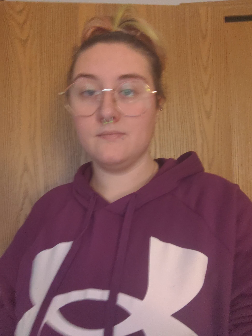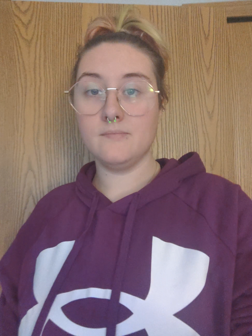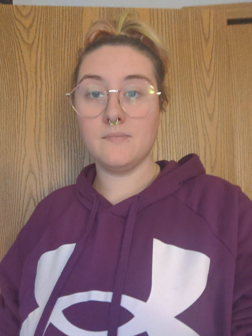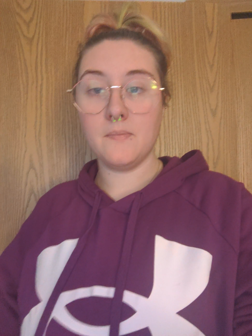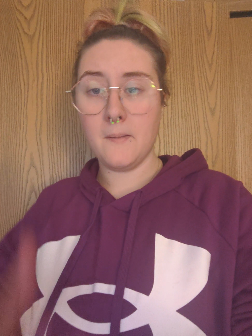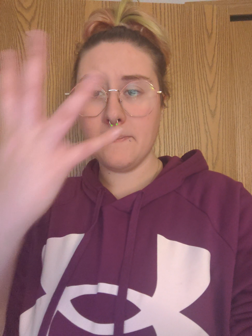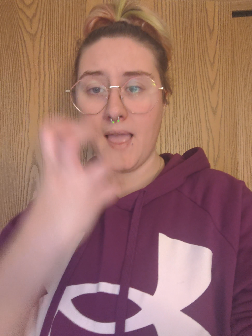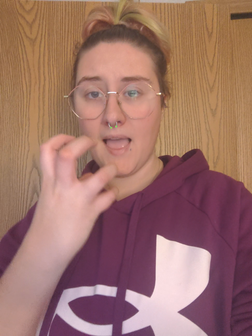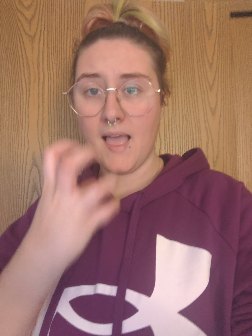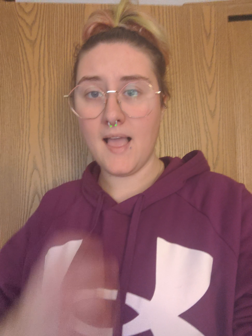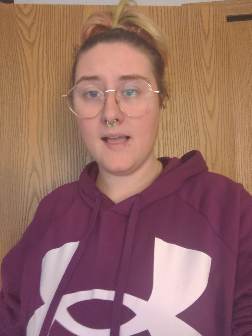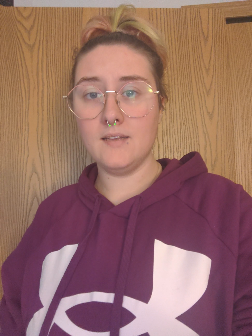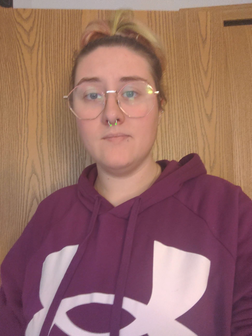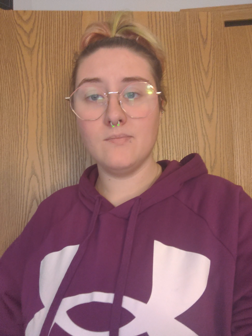mad